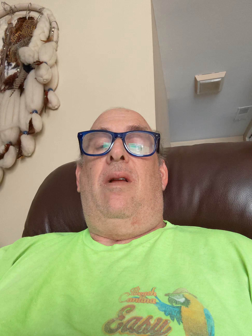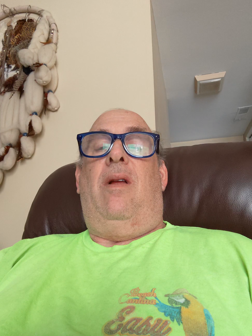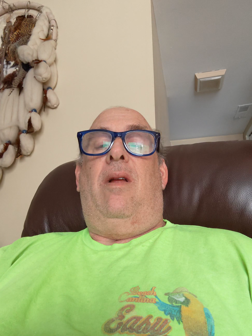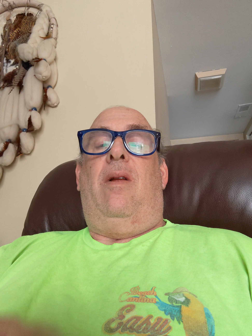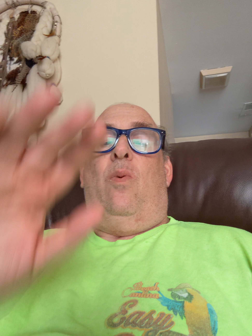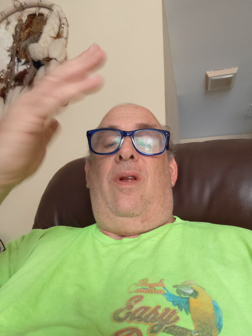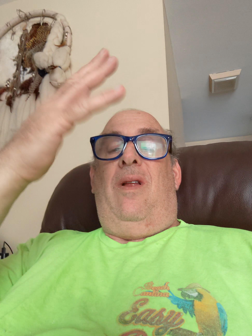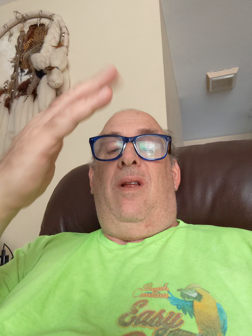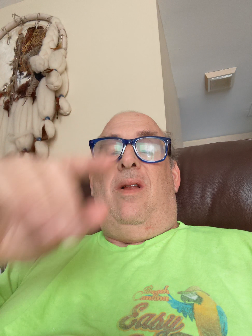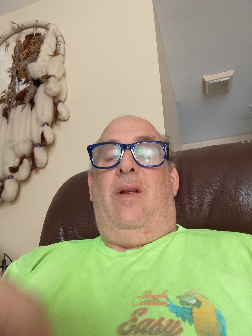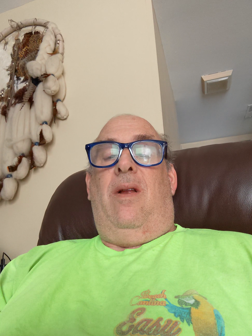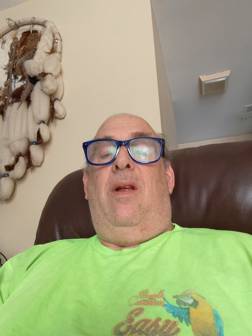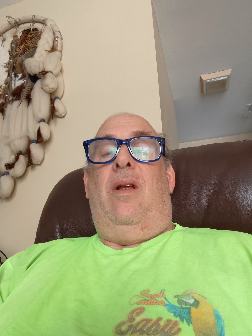tree